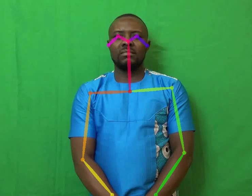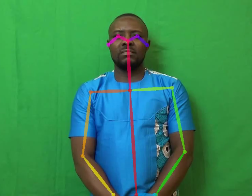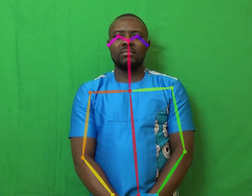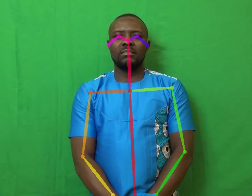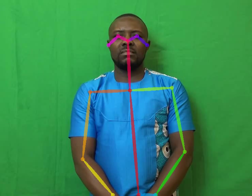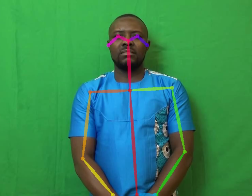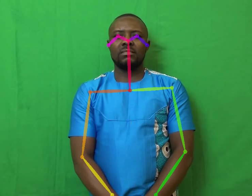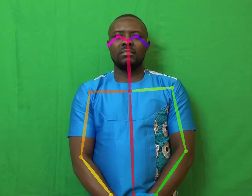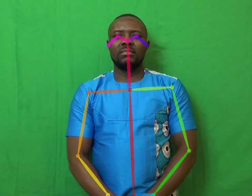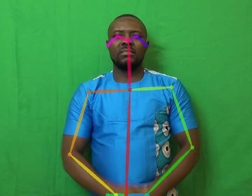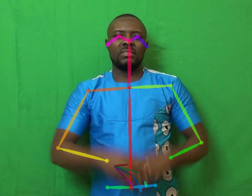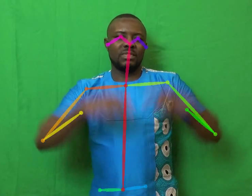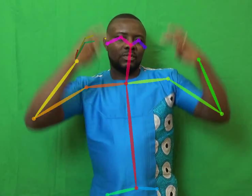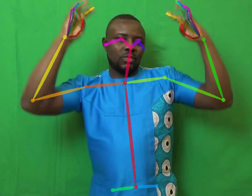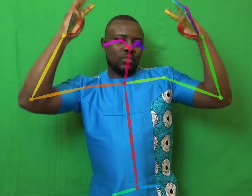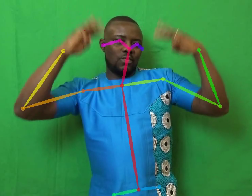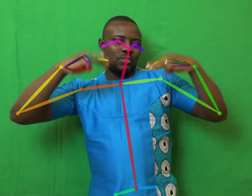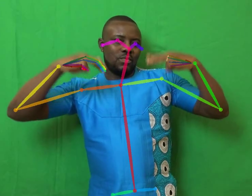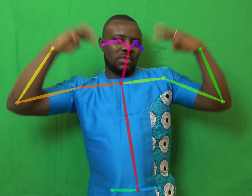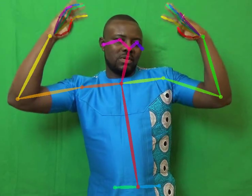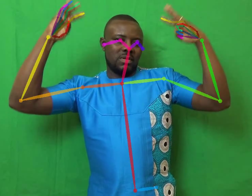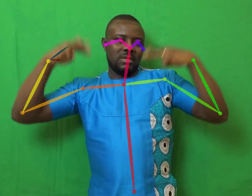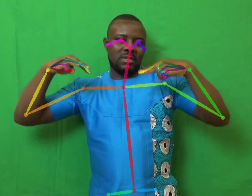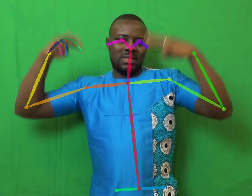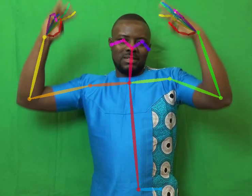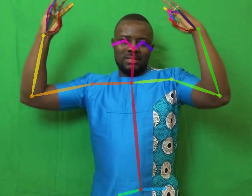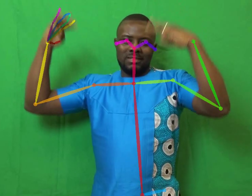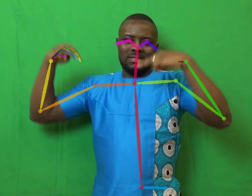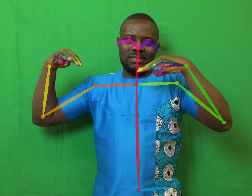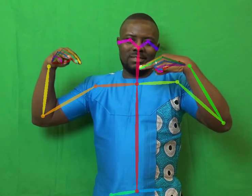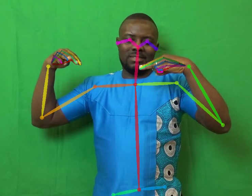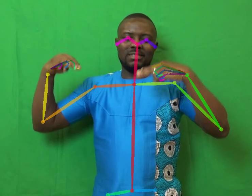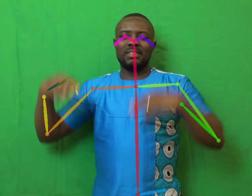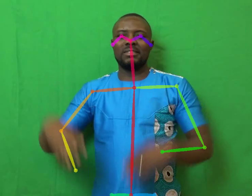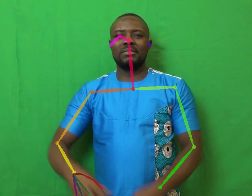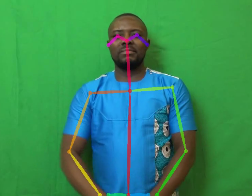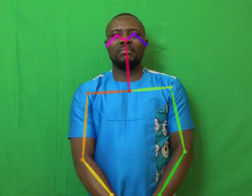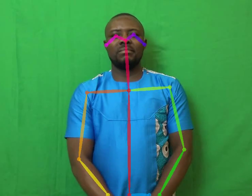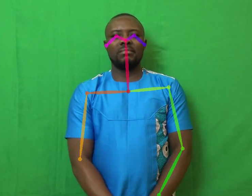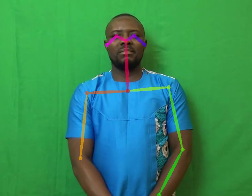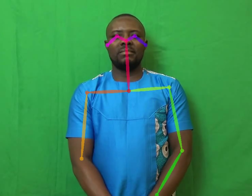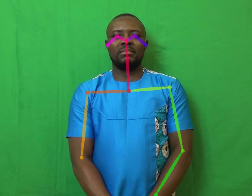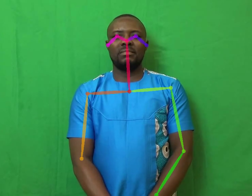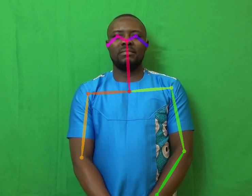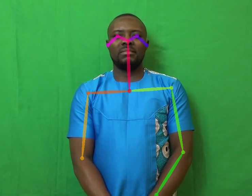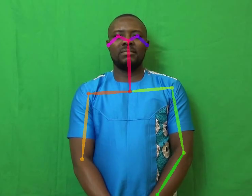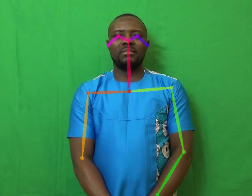rain